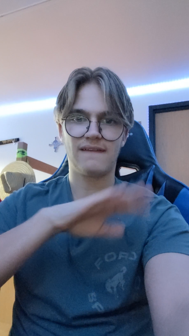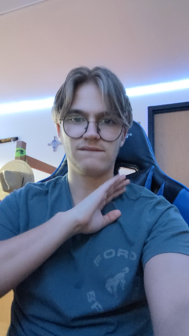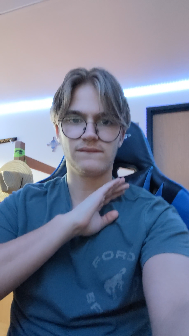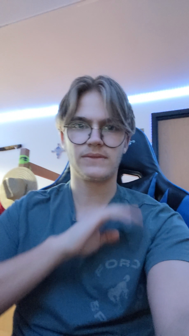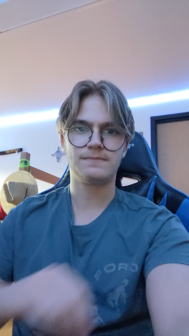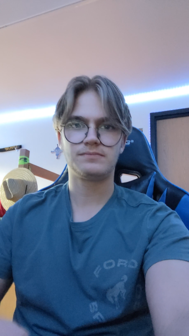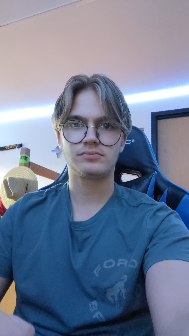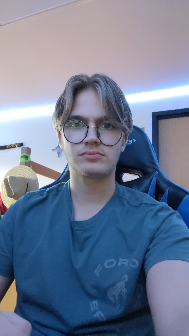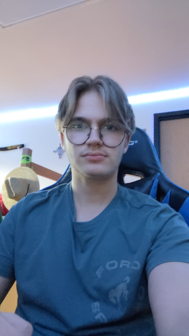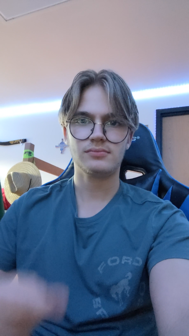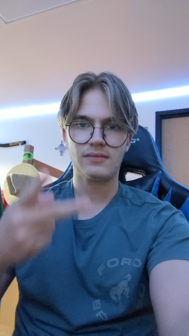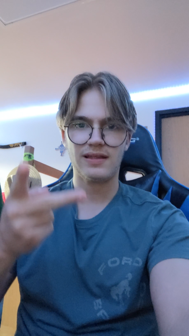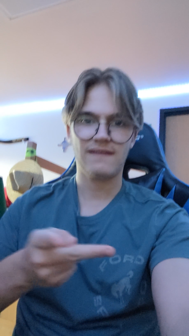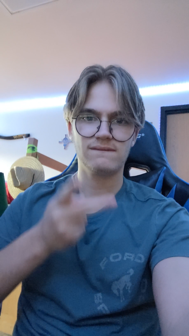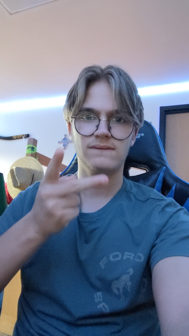careful